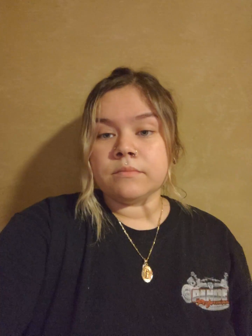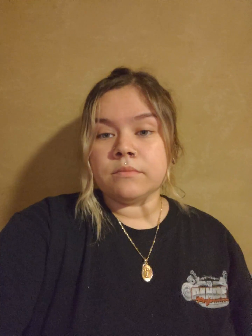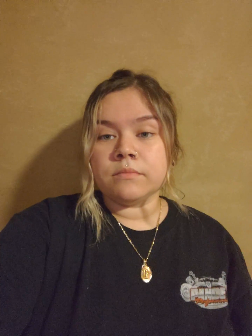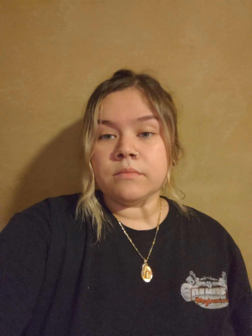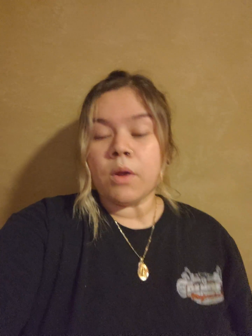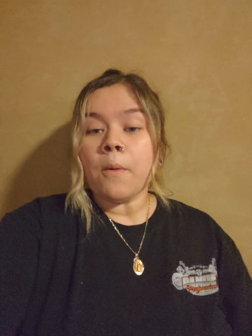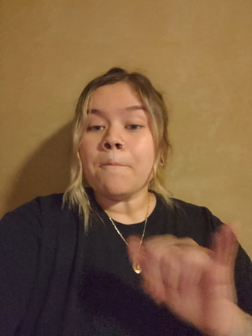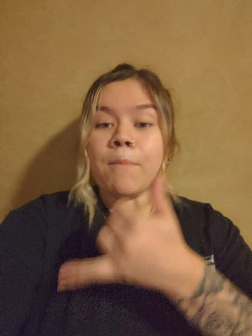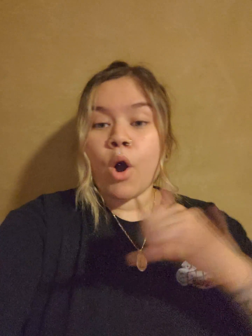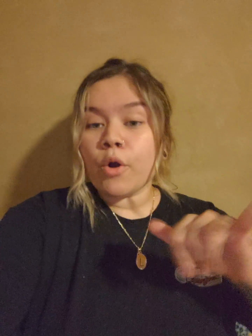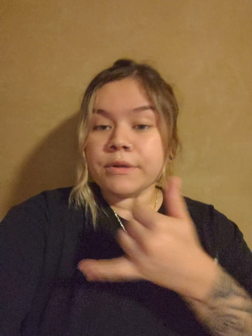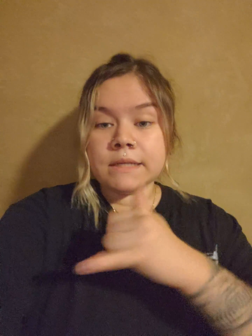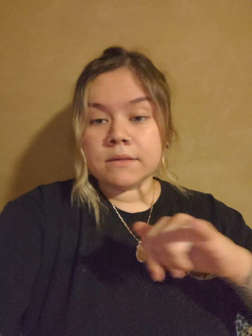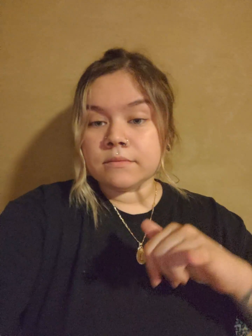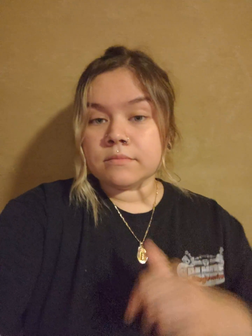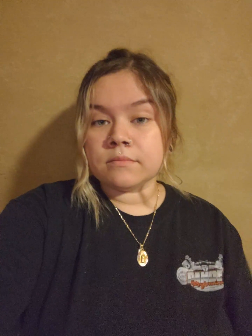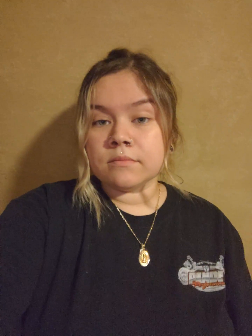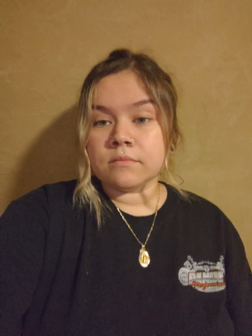party